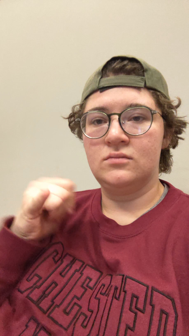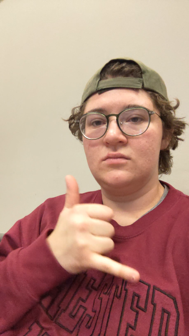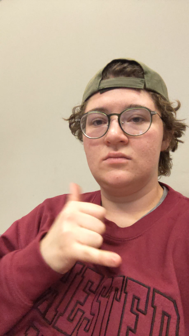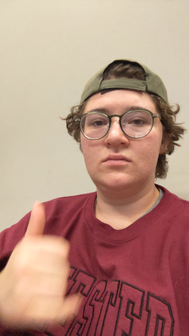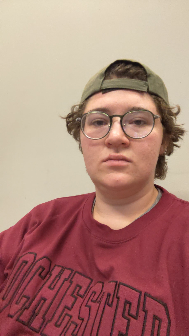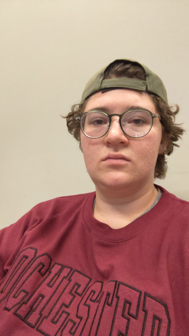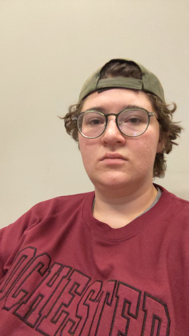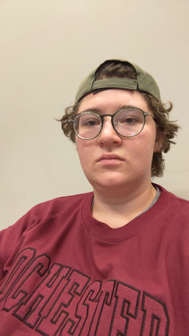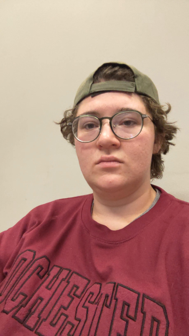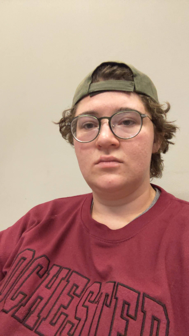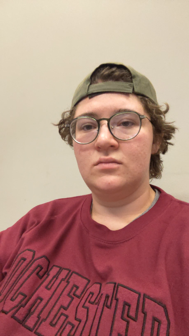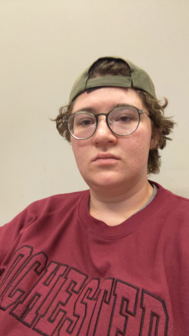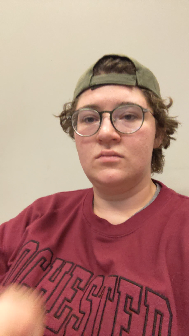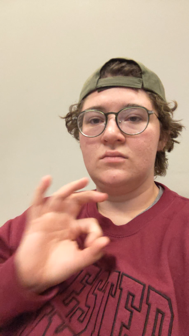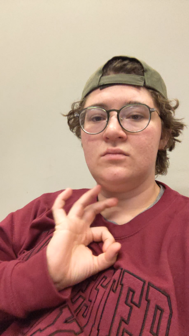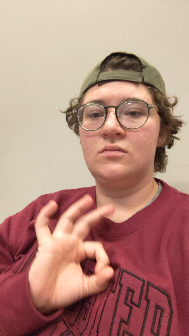button